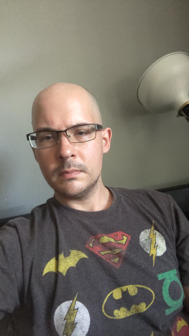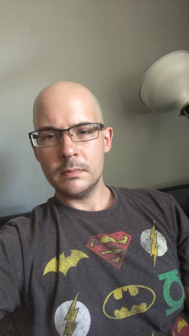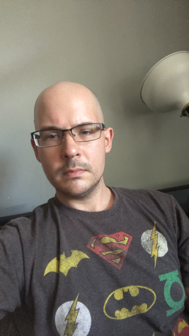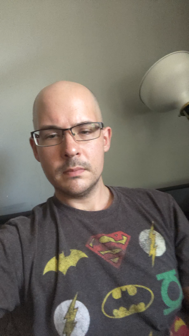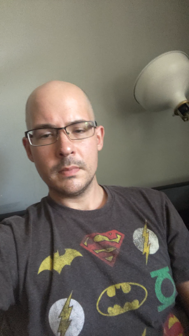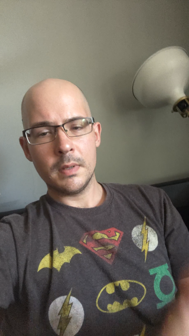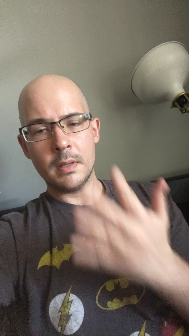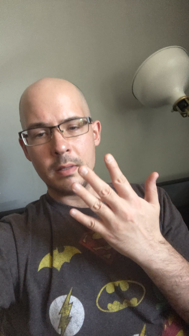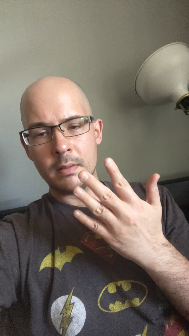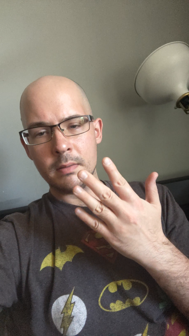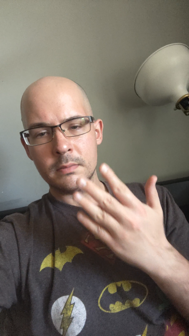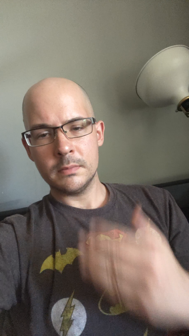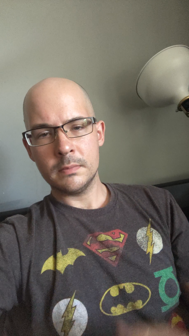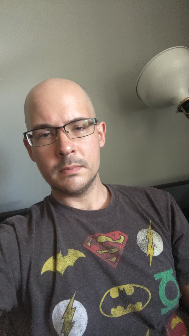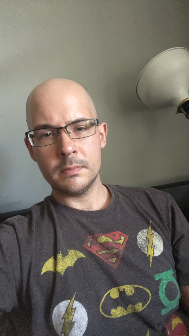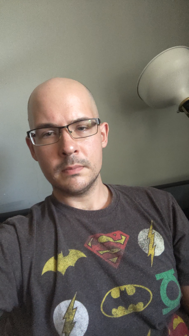hand